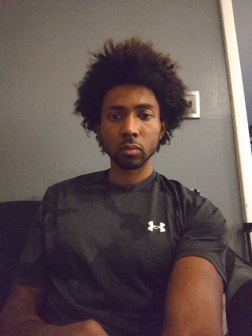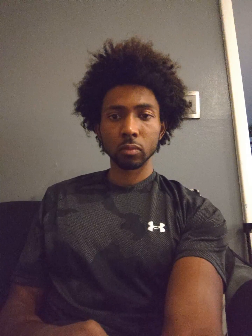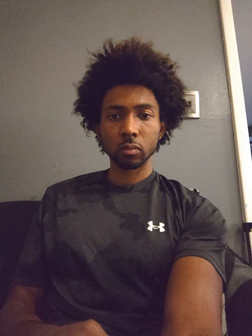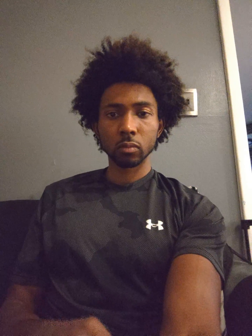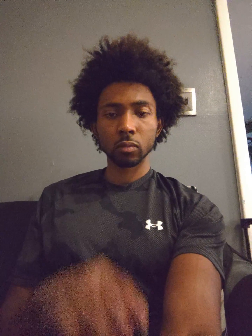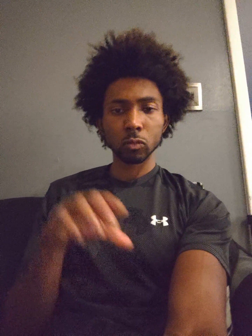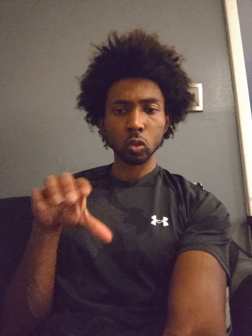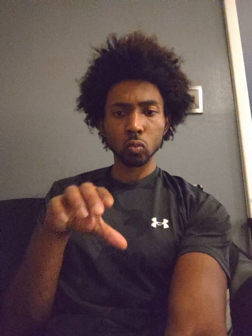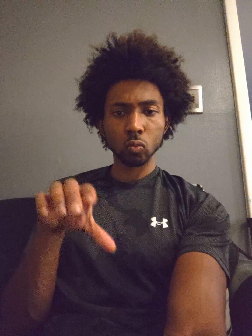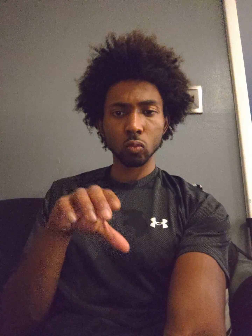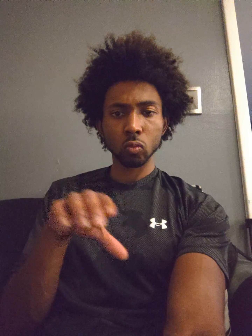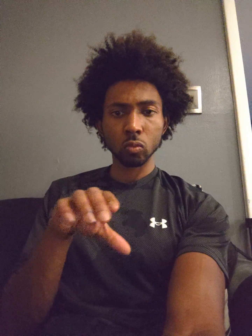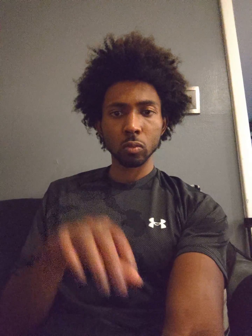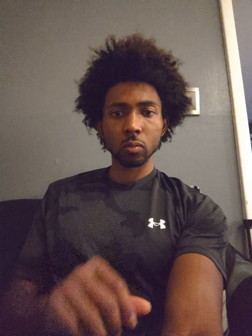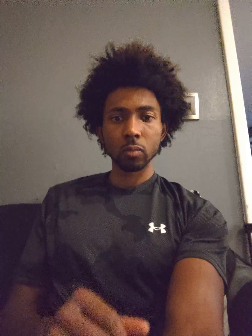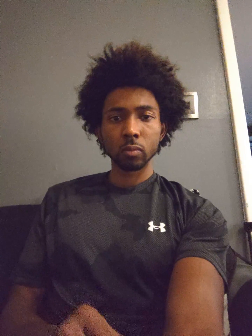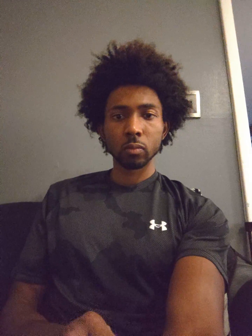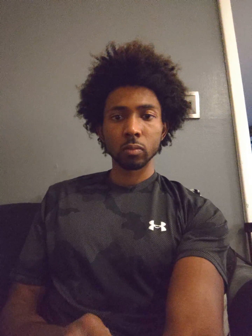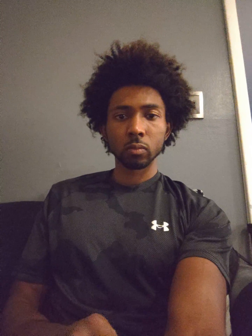does